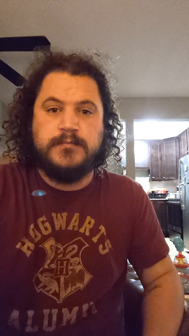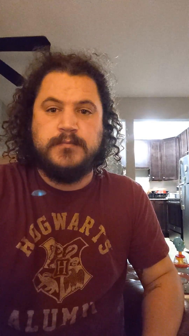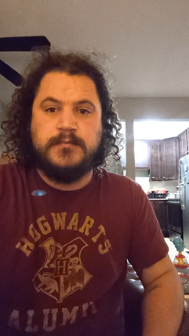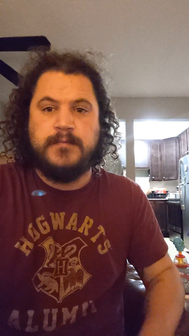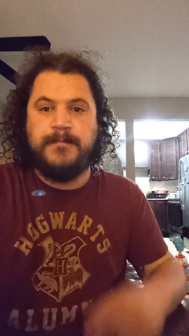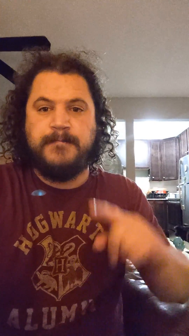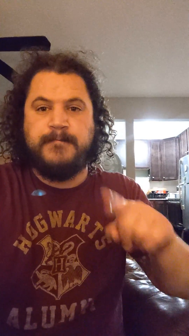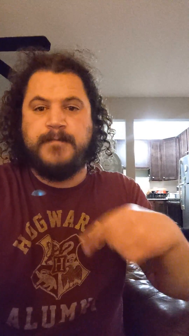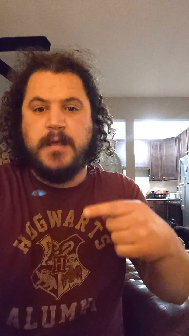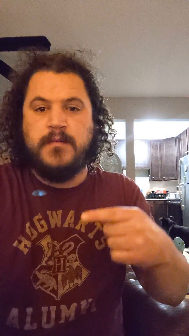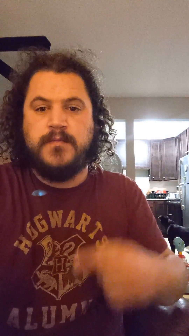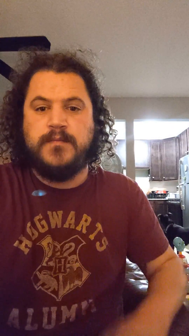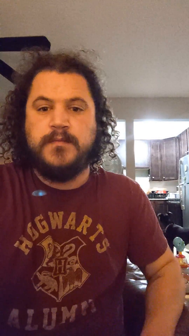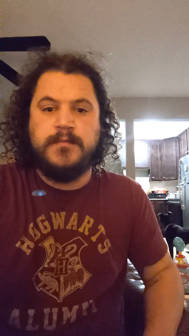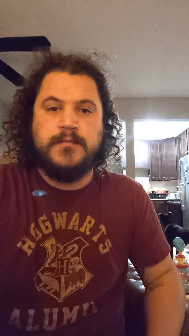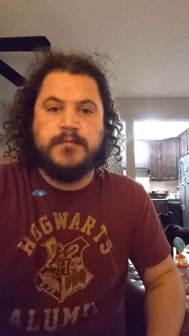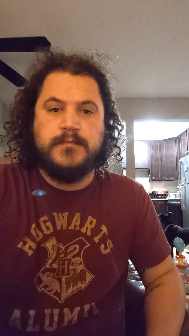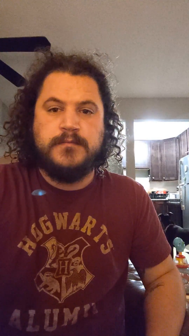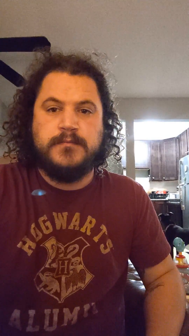about